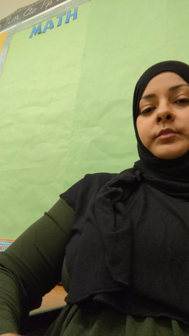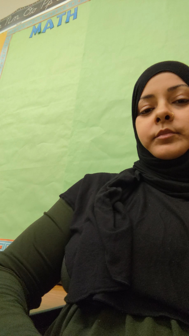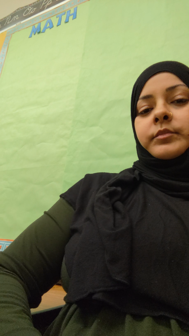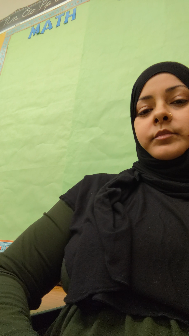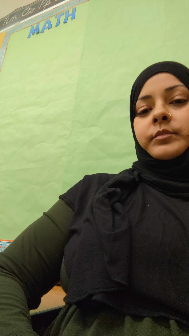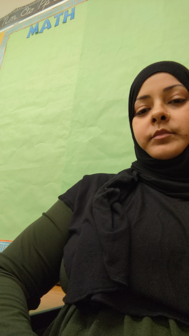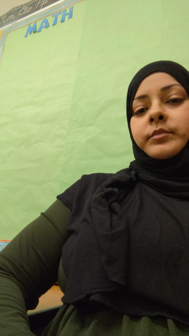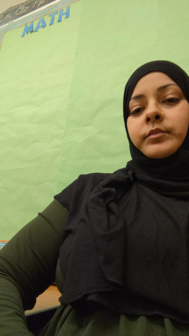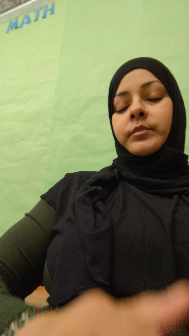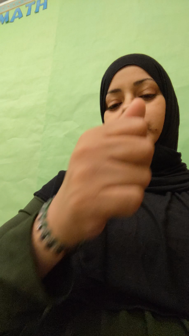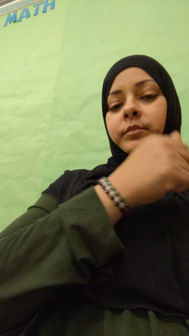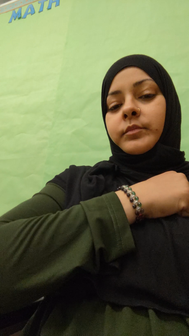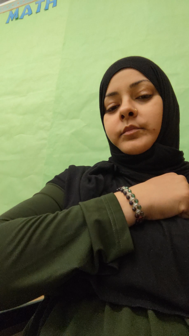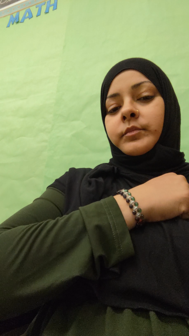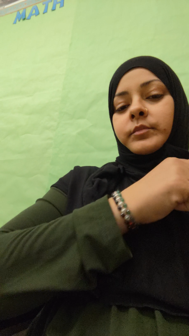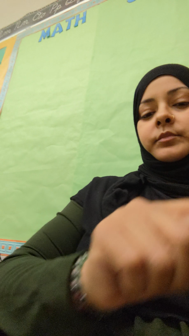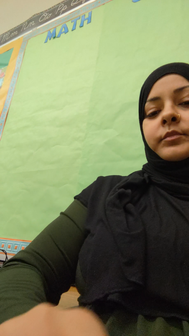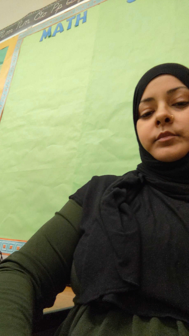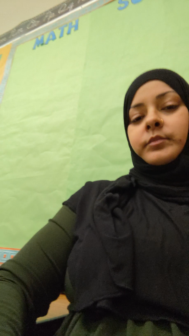love